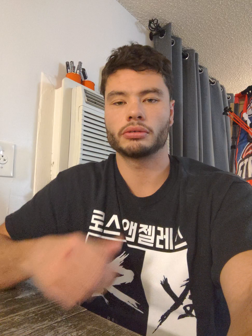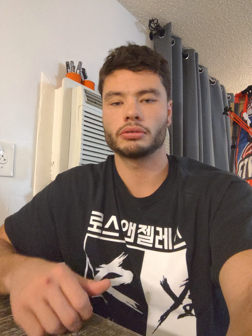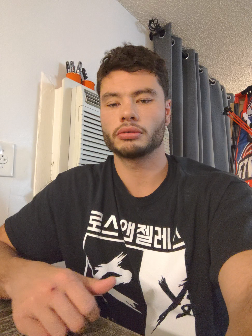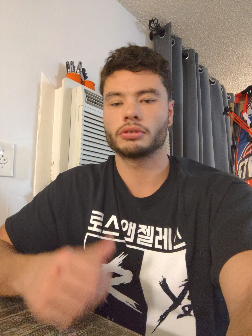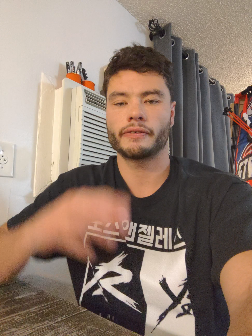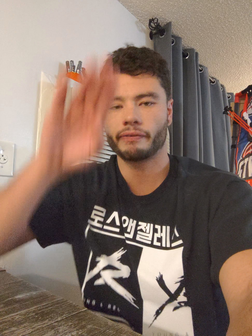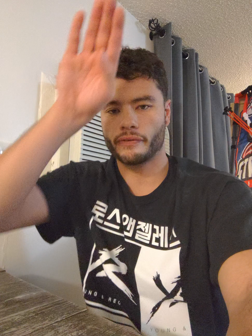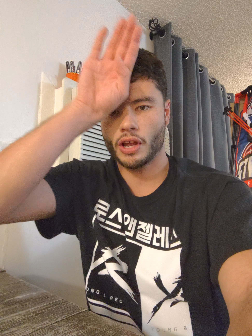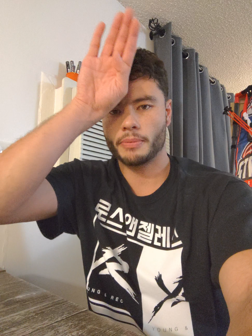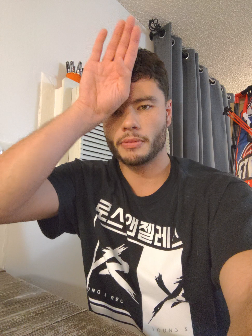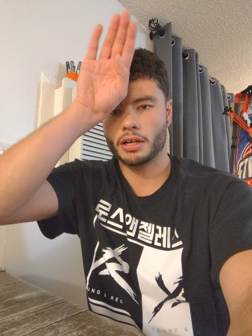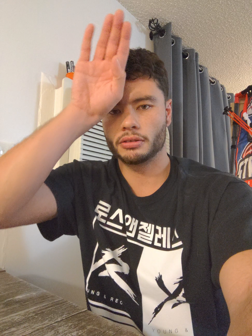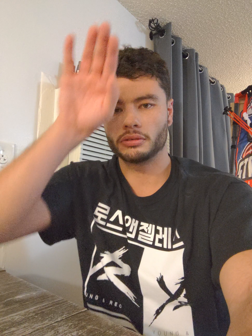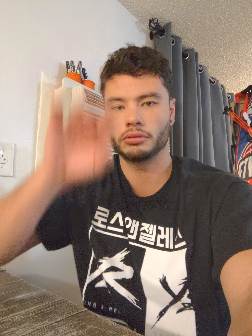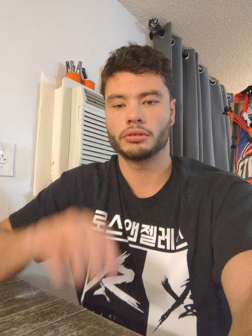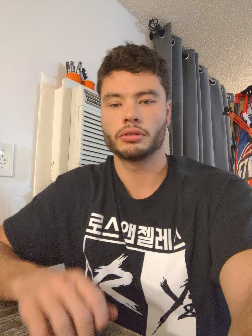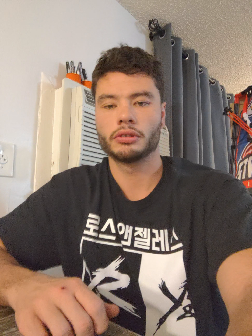fireman